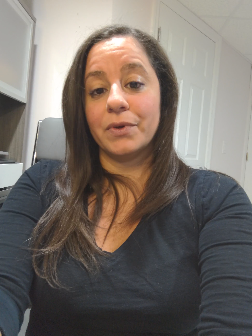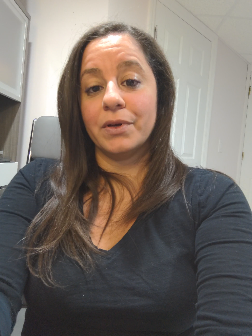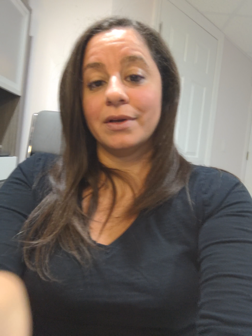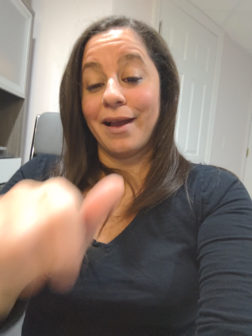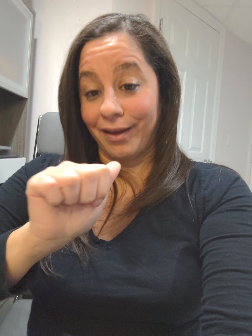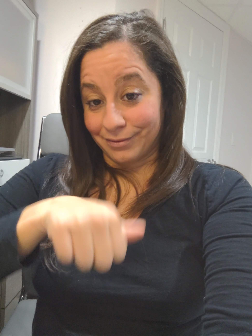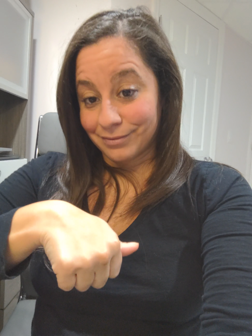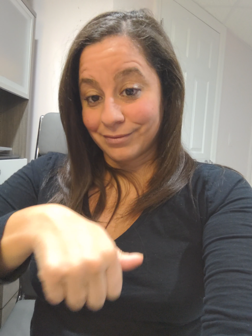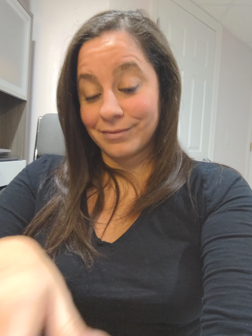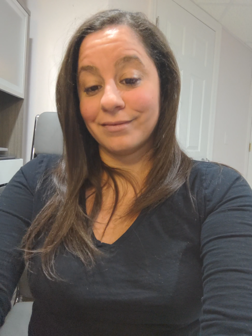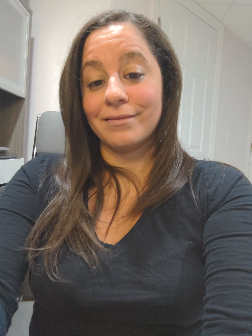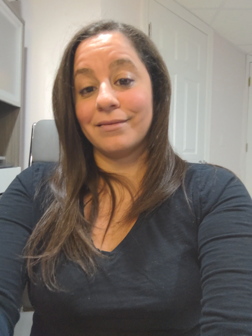can